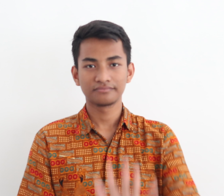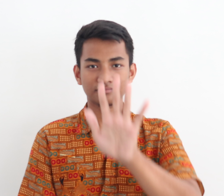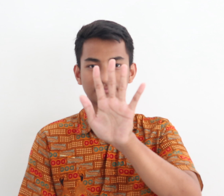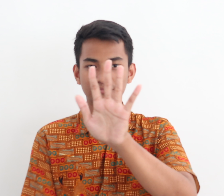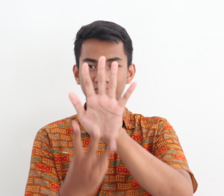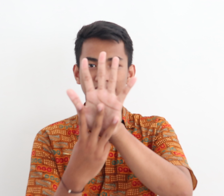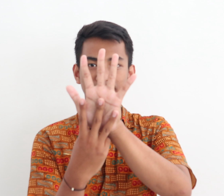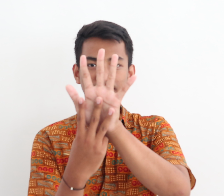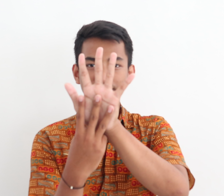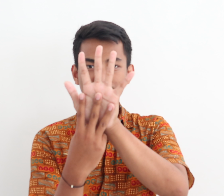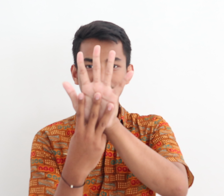M